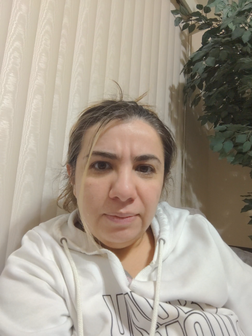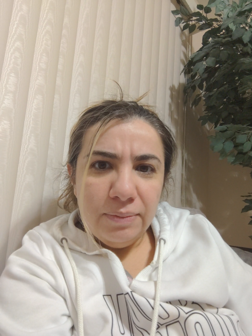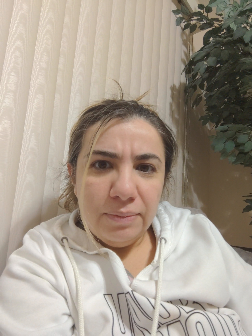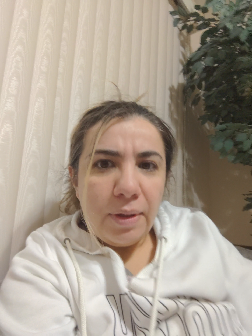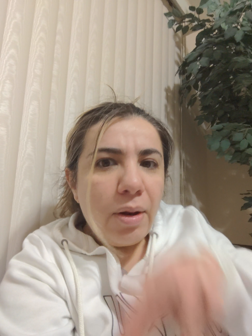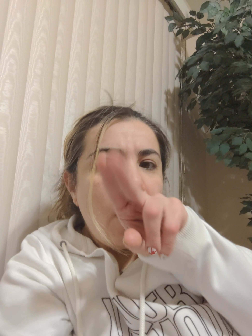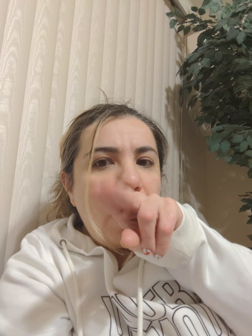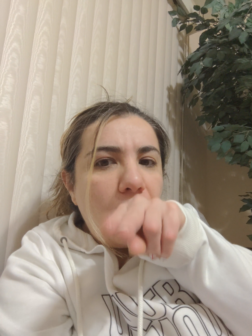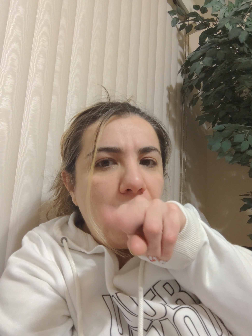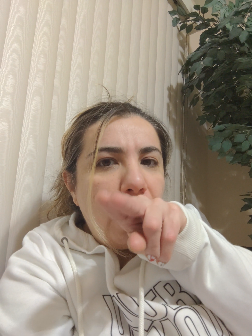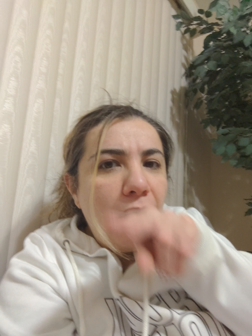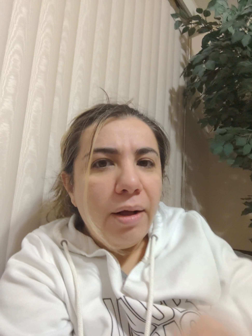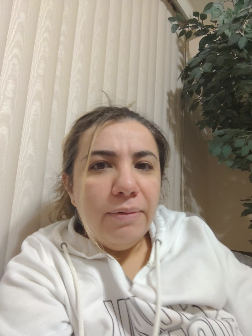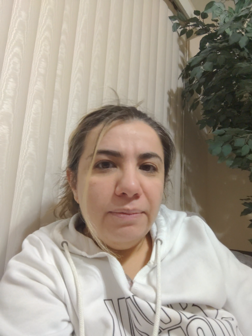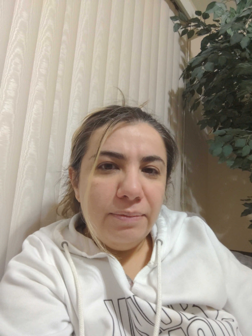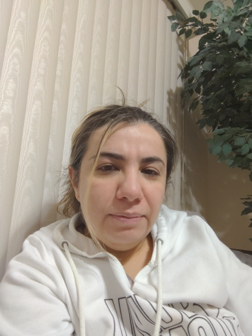tongue